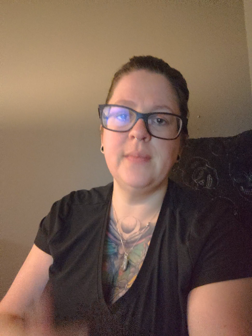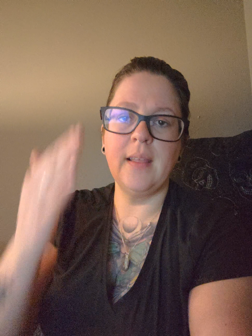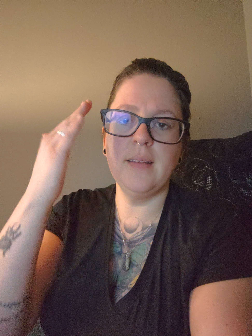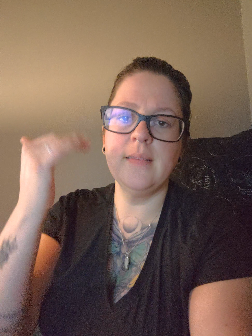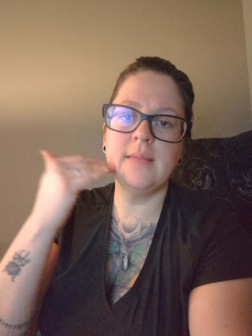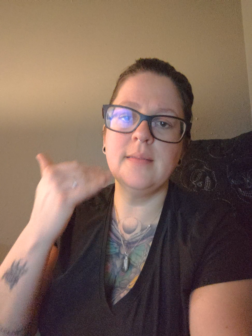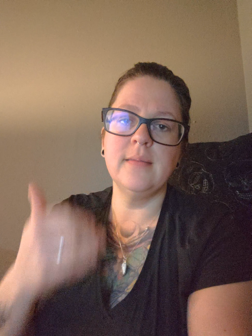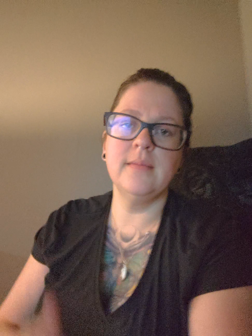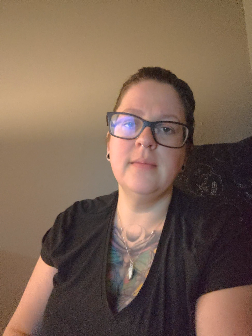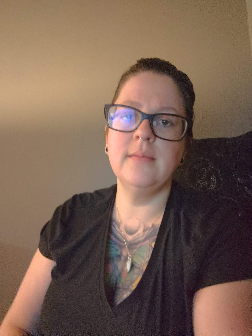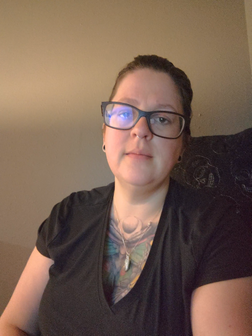head